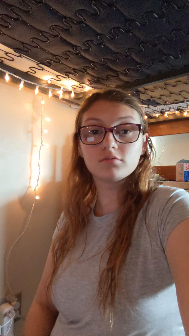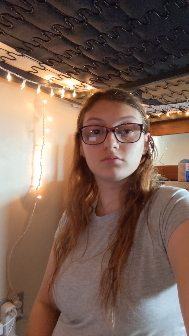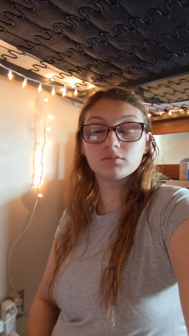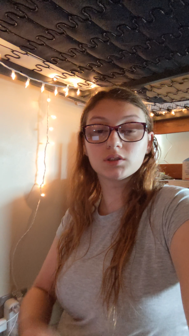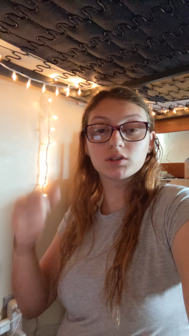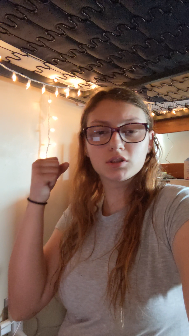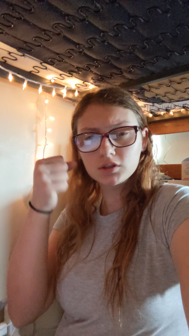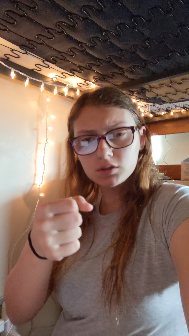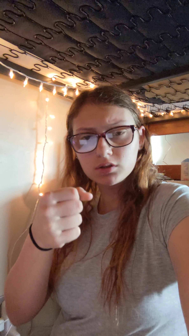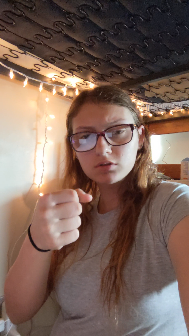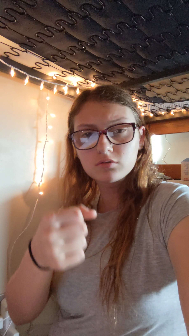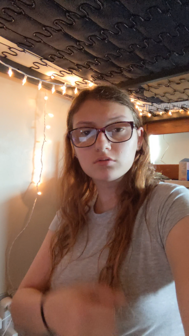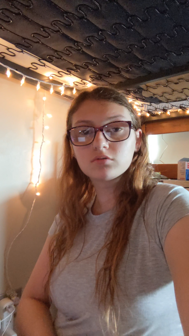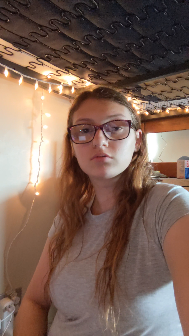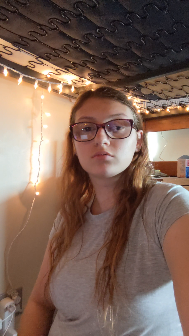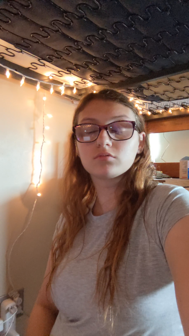hit